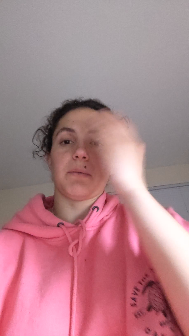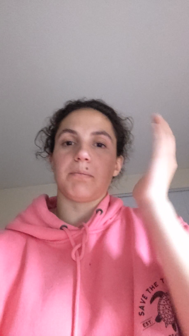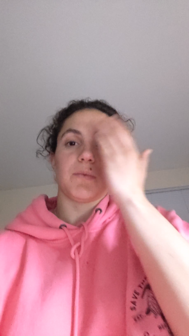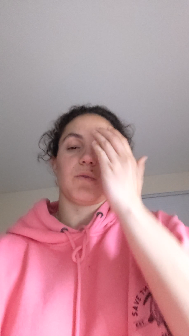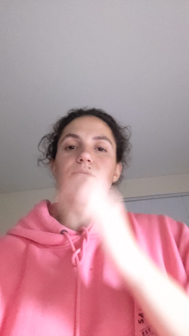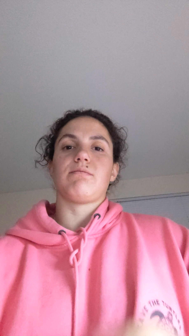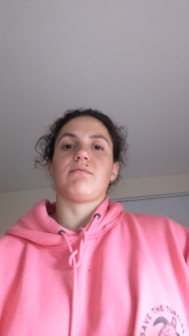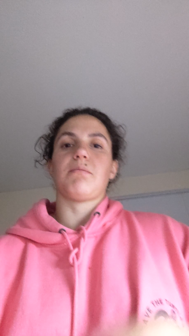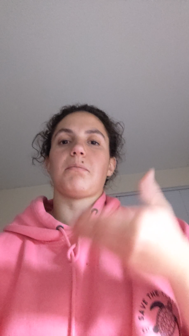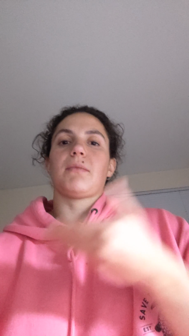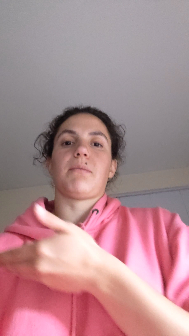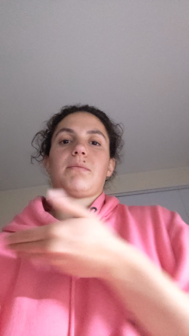baby